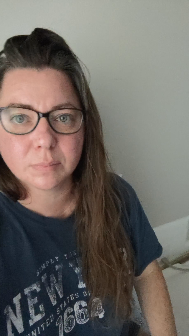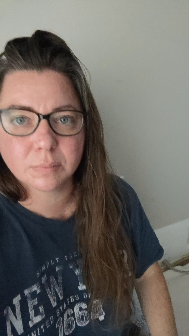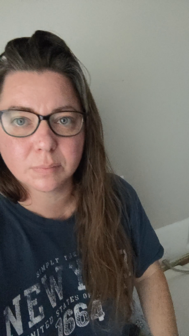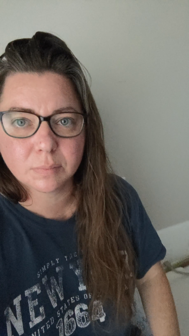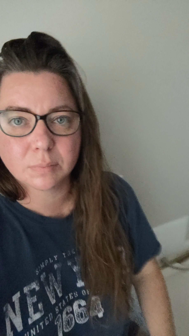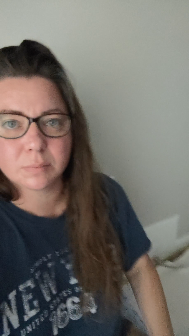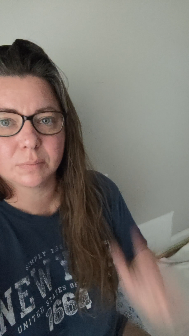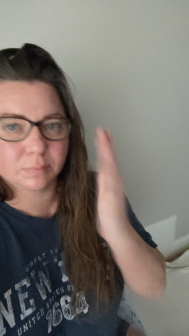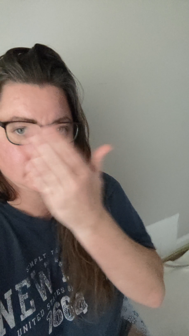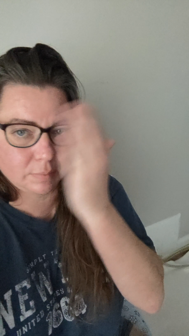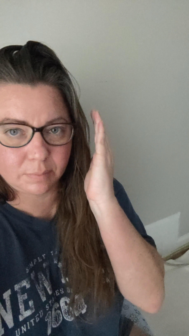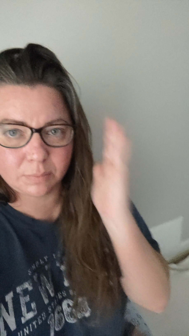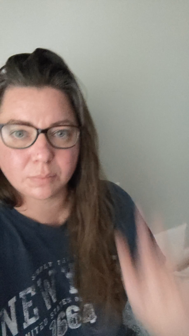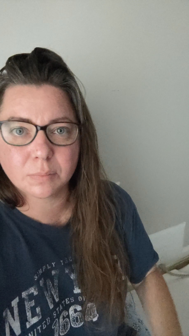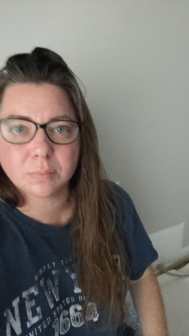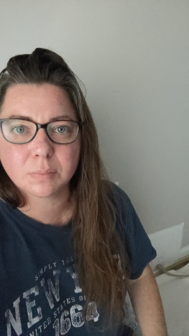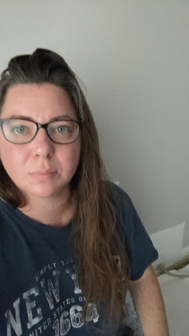peekaboo